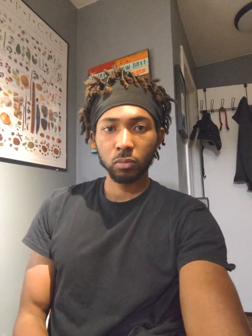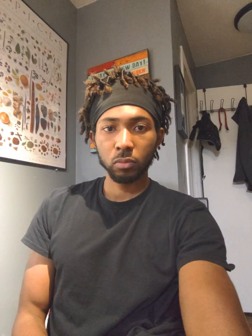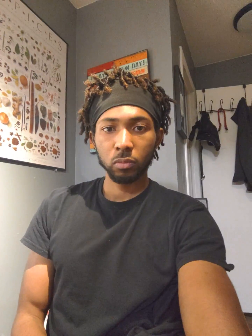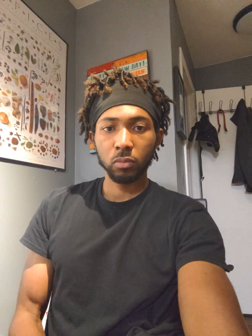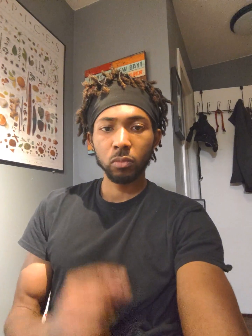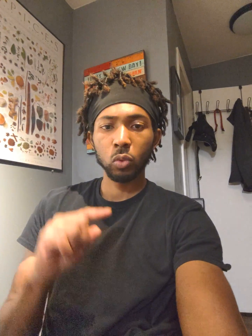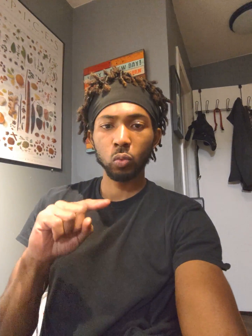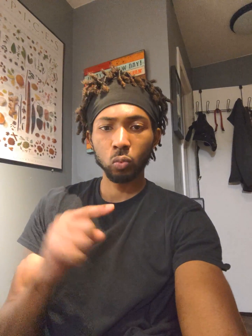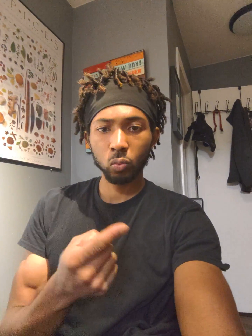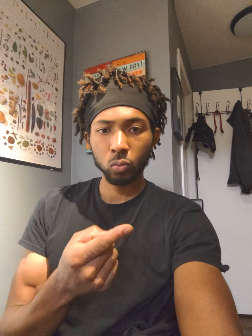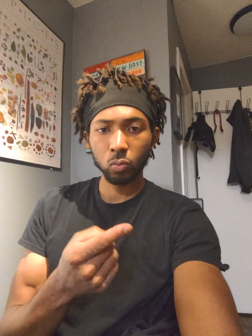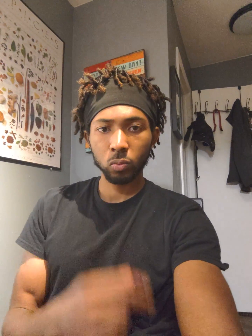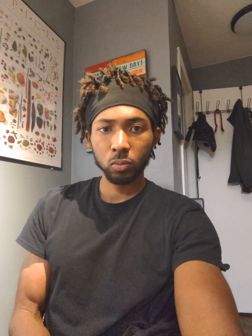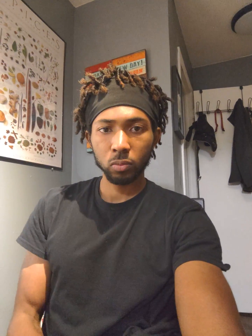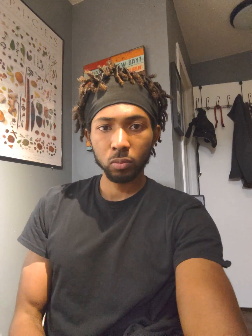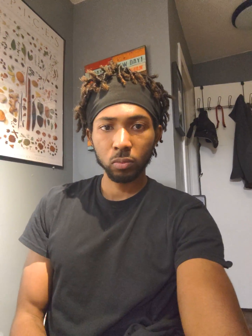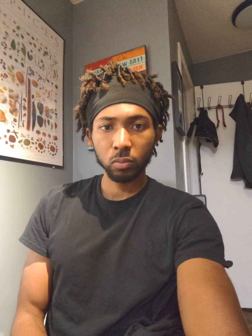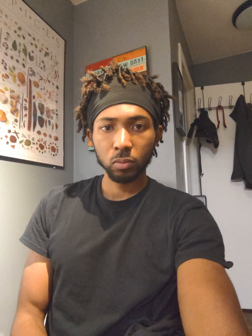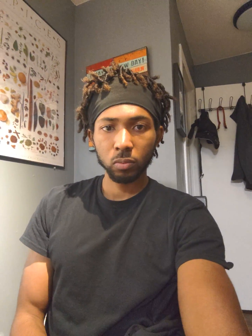hurt